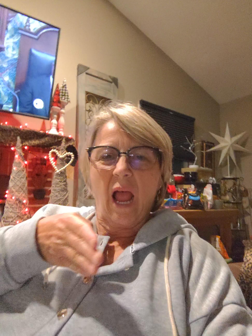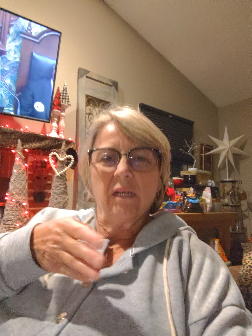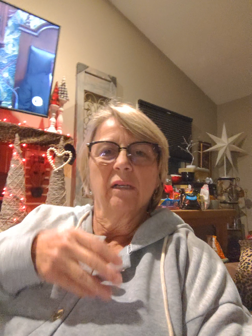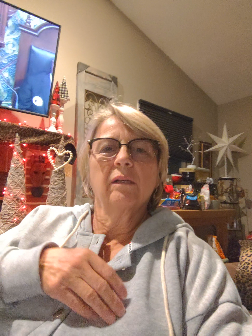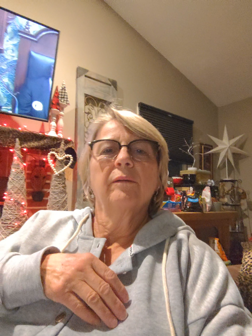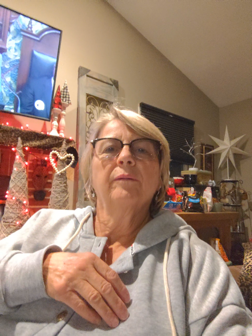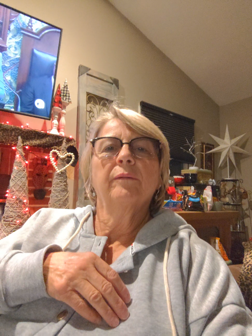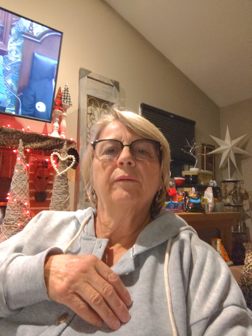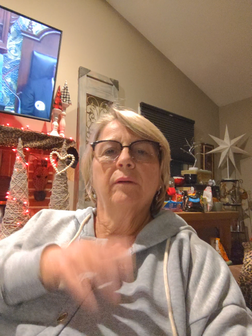cut